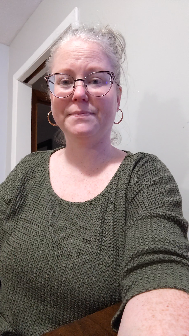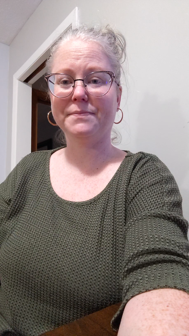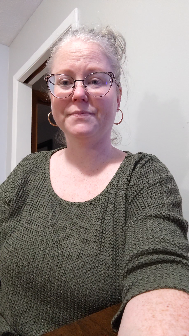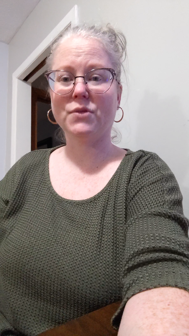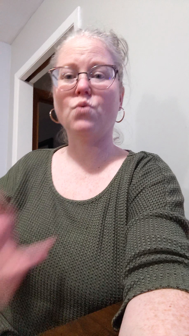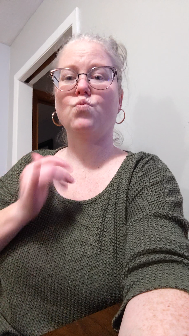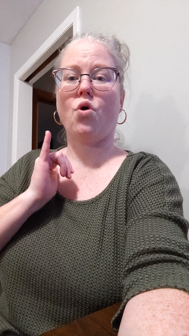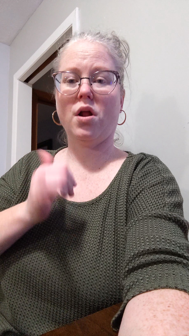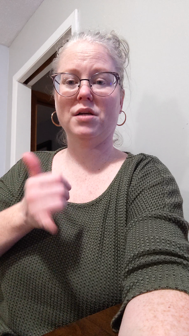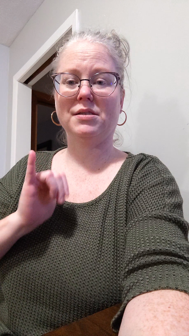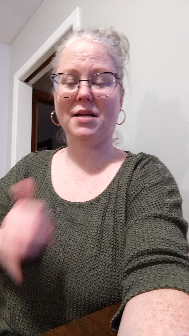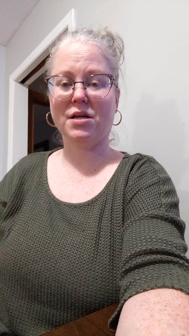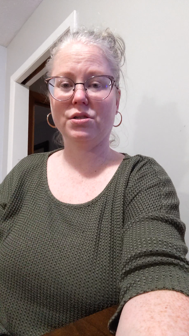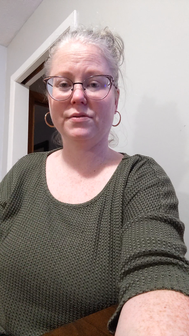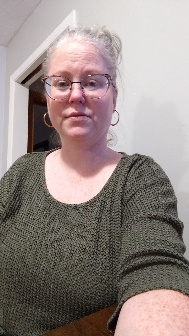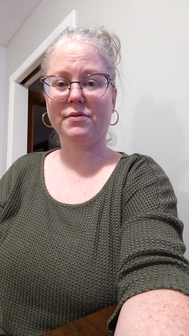rocking chair